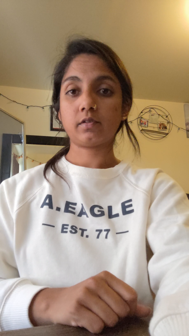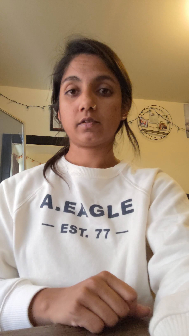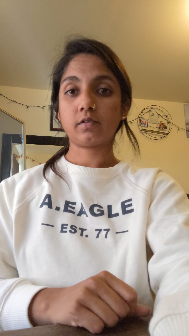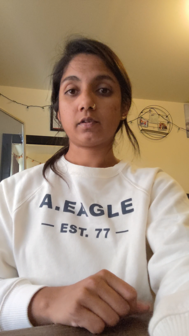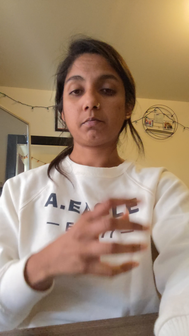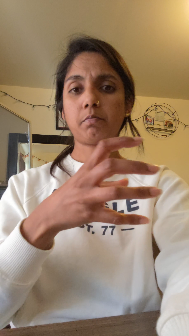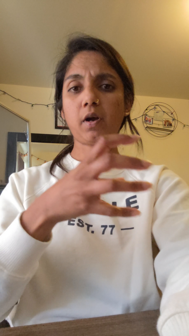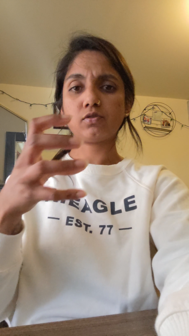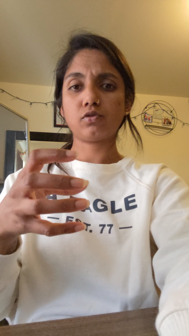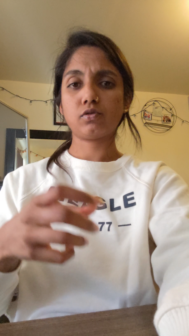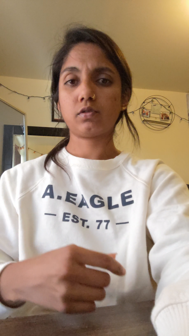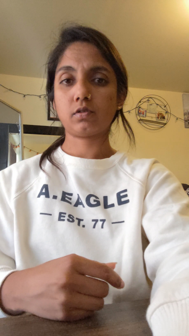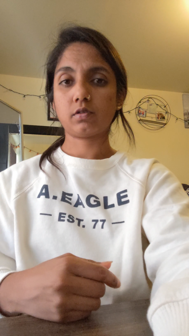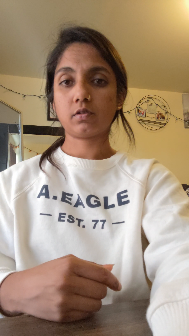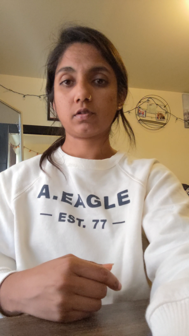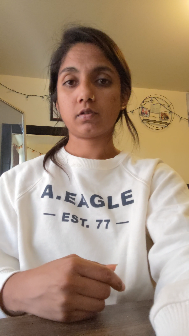much